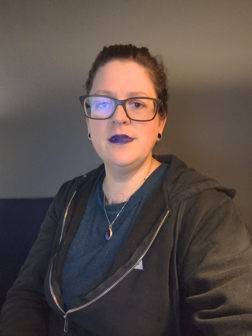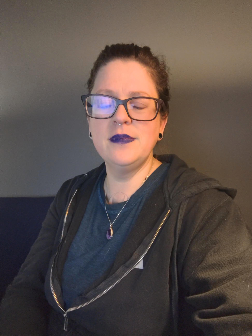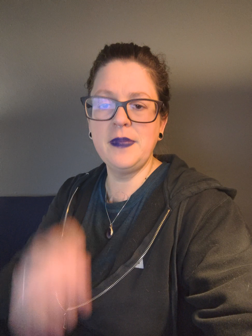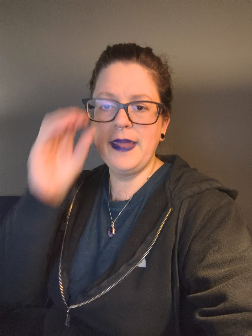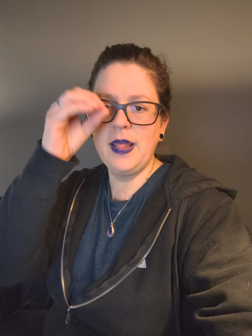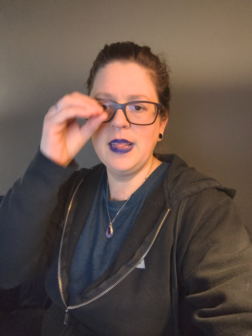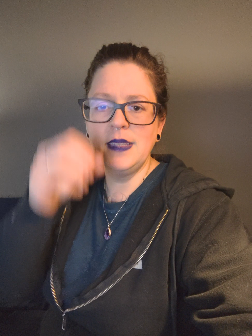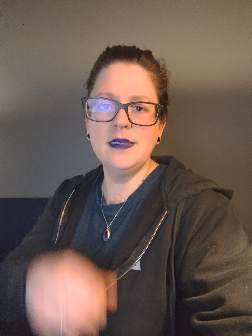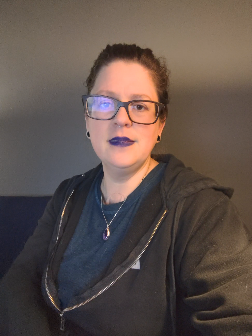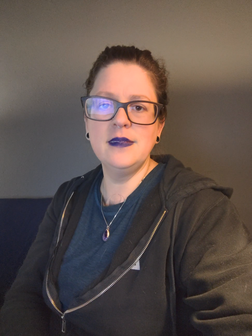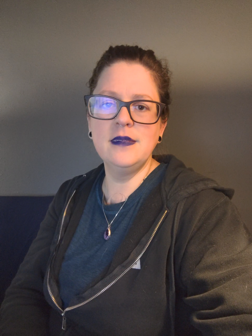owl